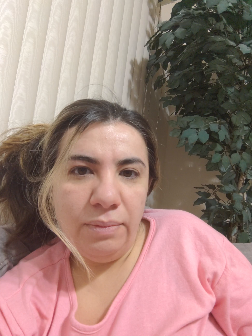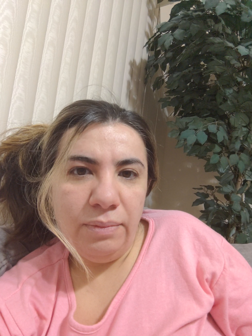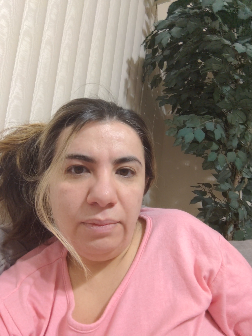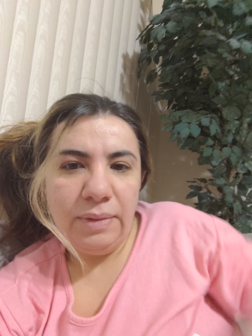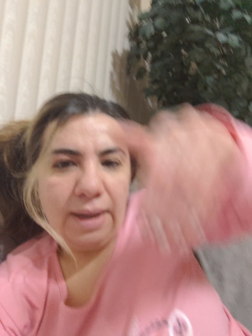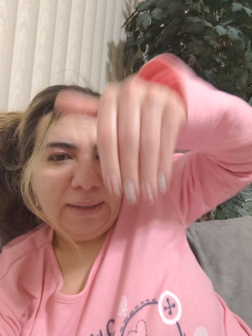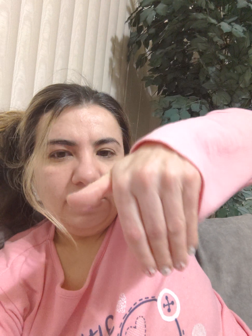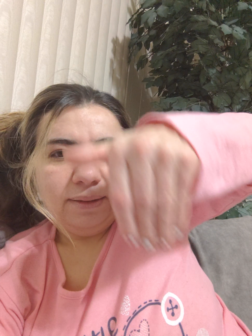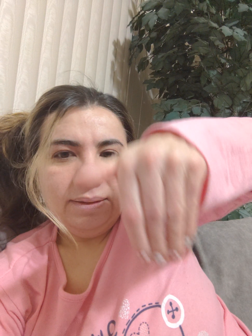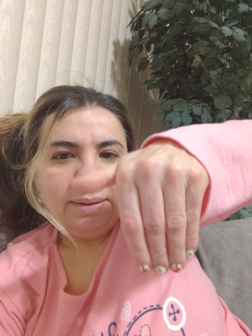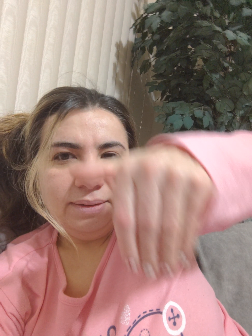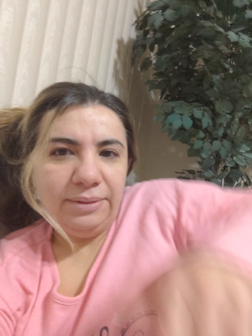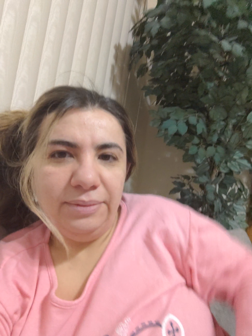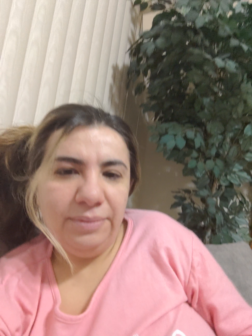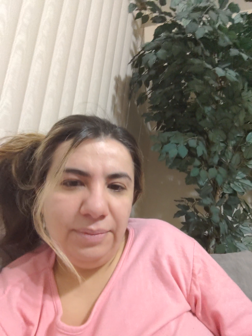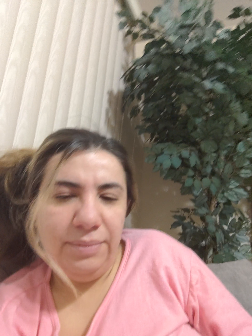night